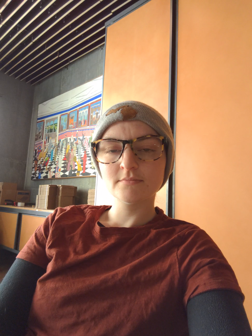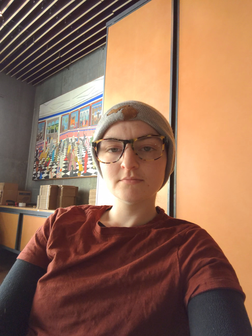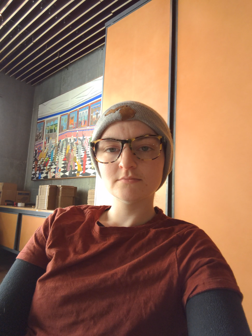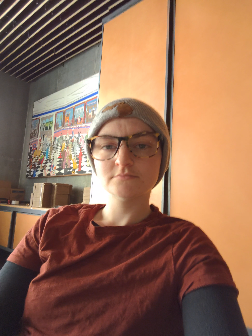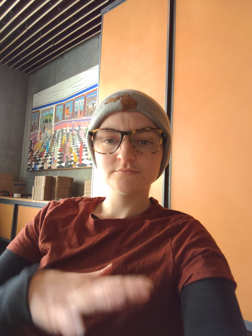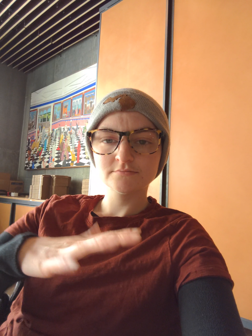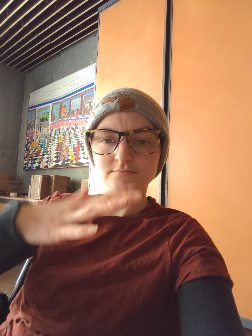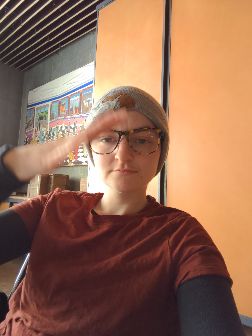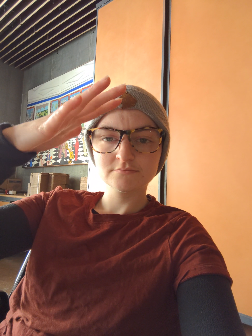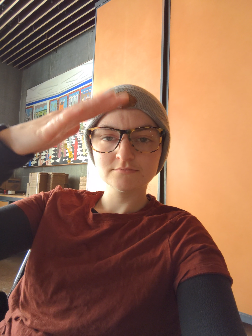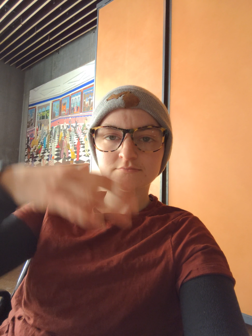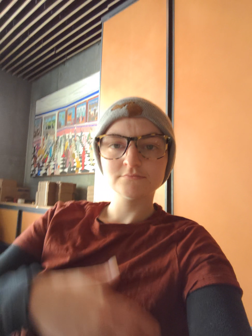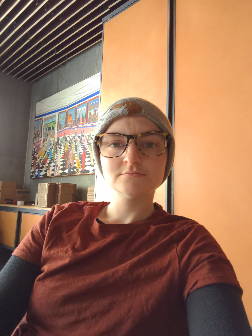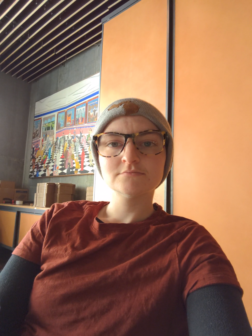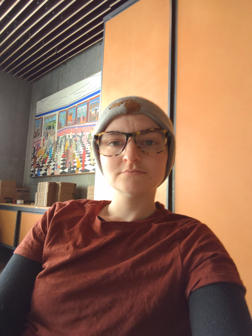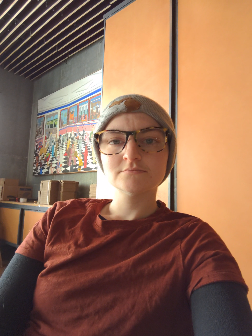helicopter